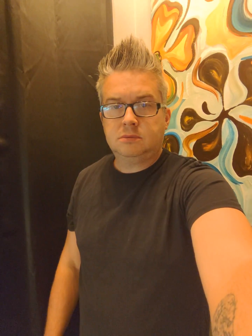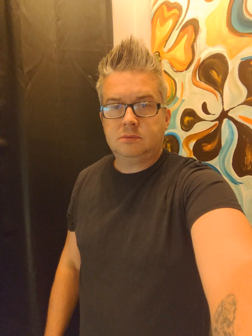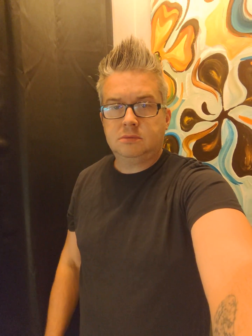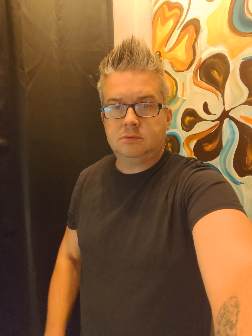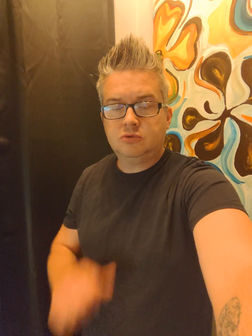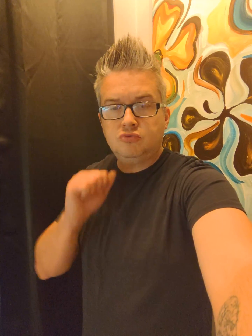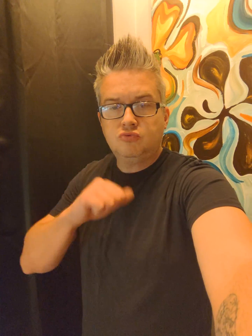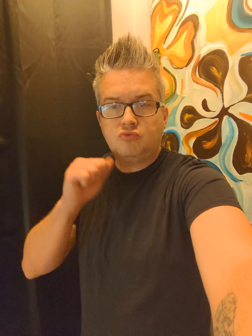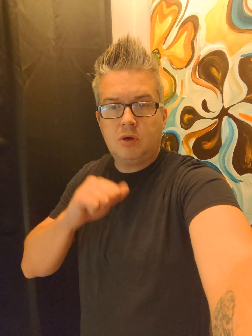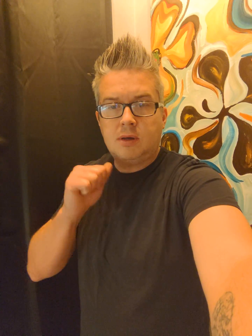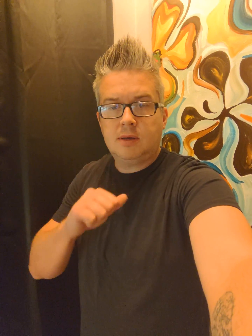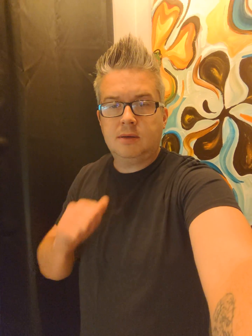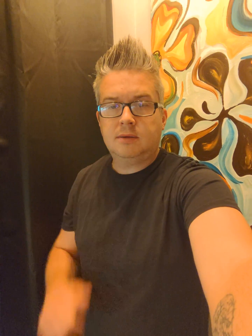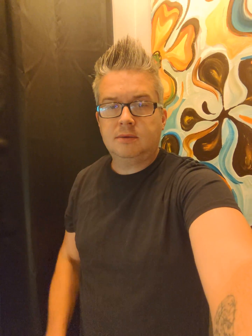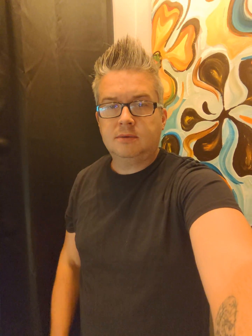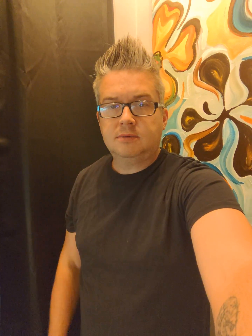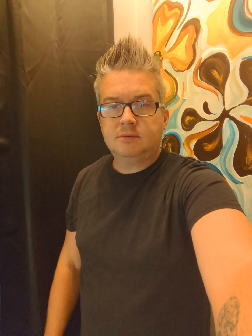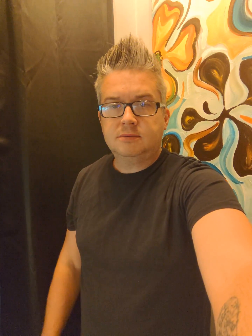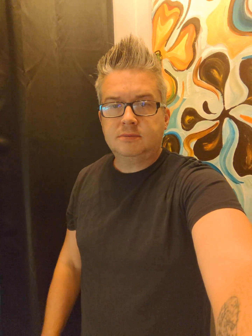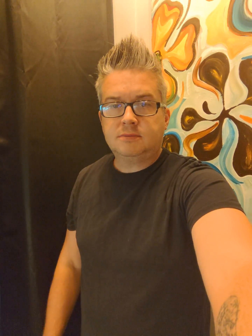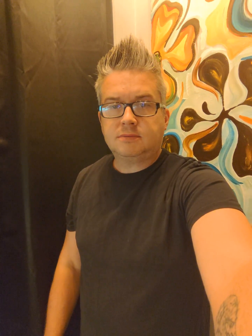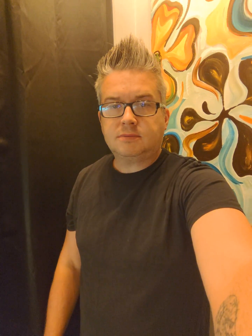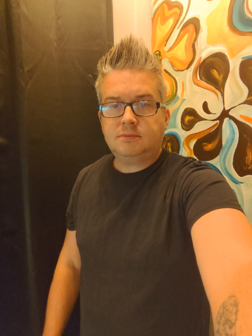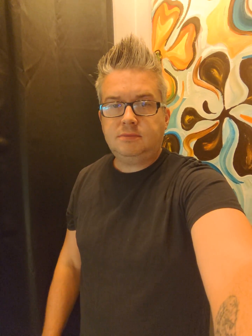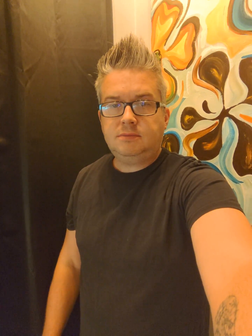rock